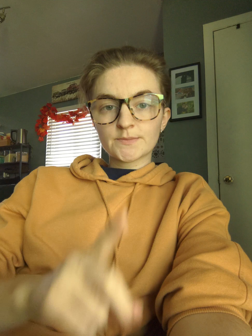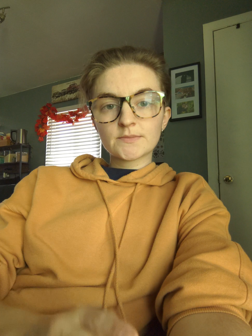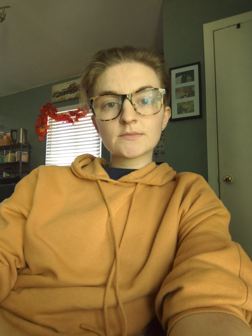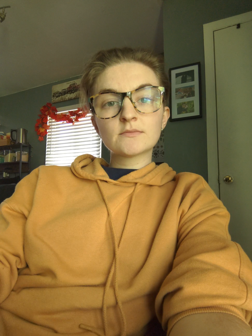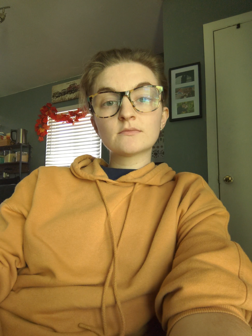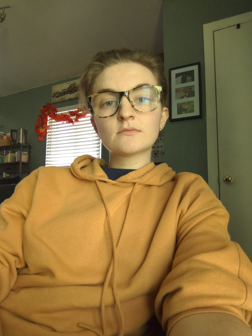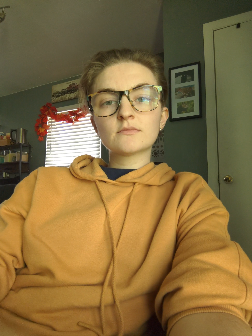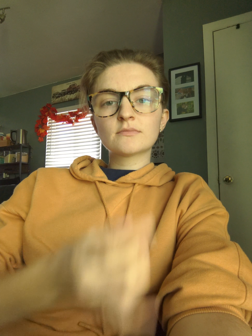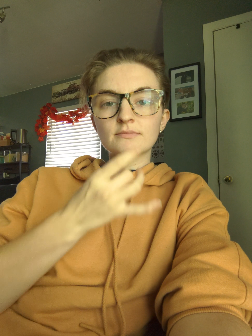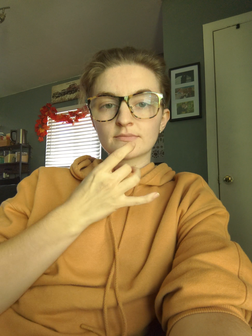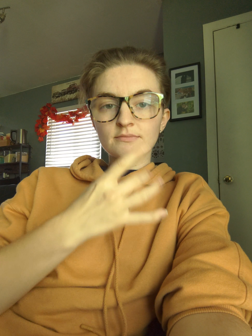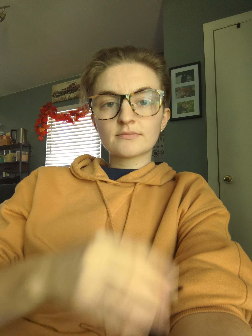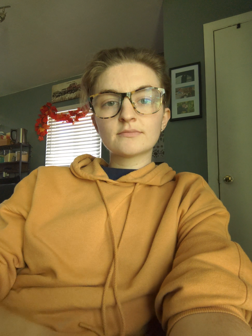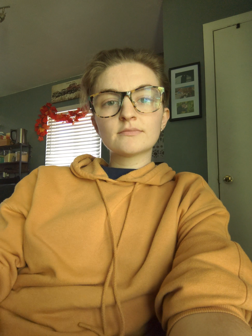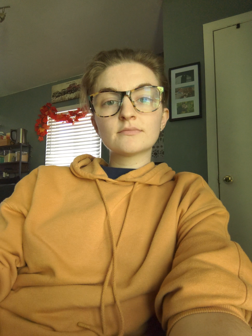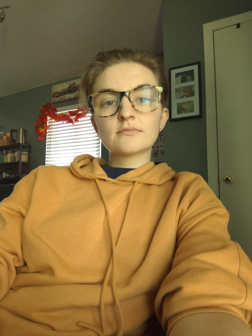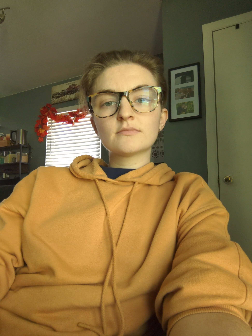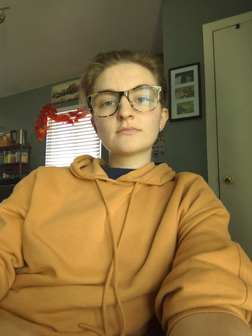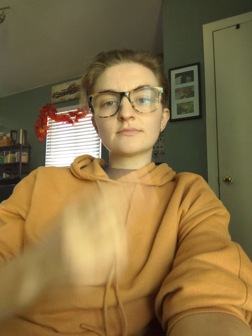light bulb